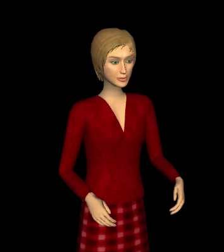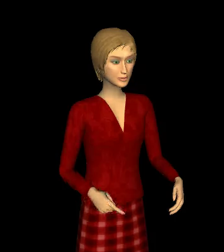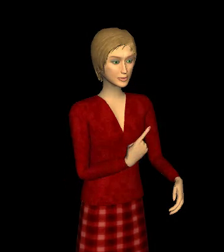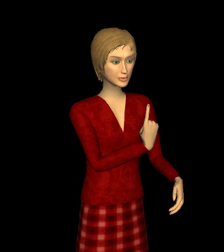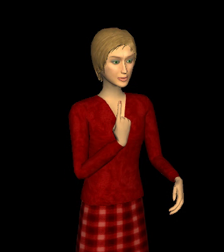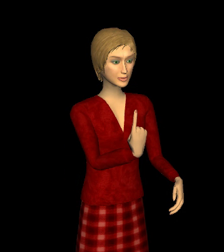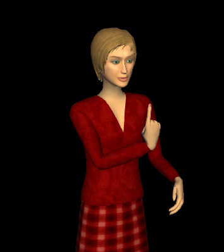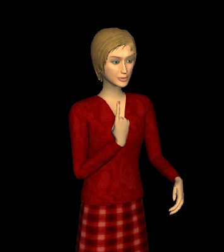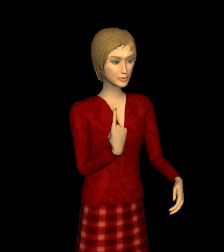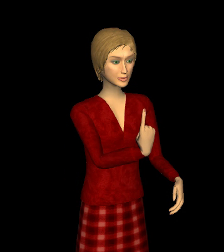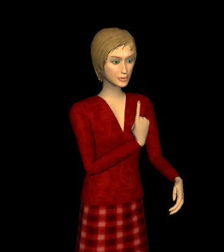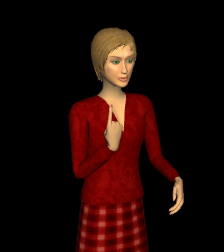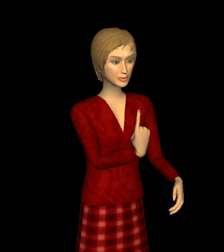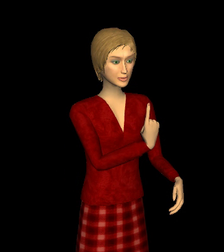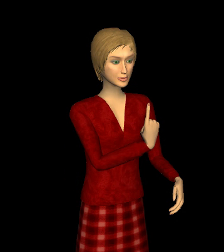يدير